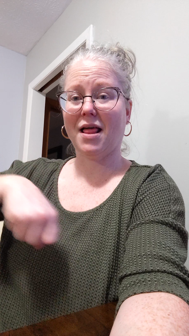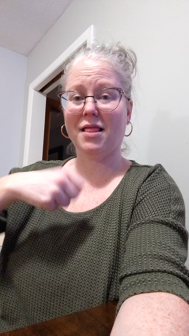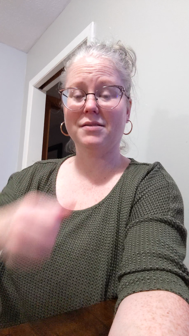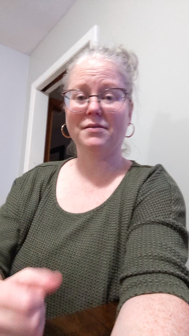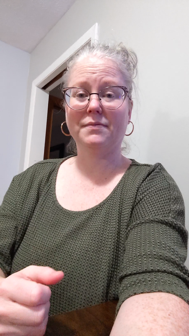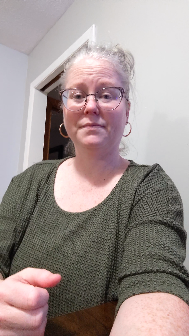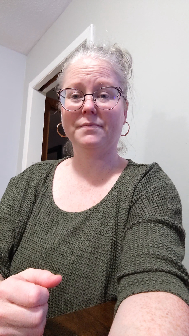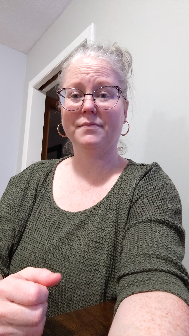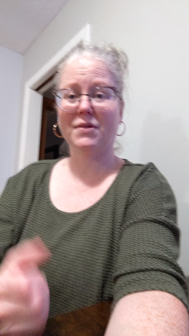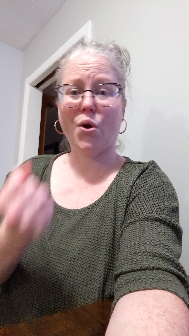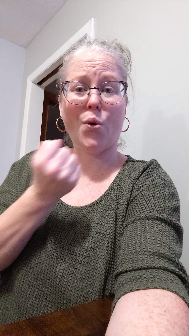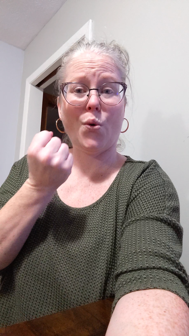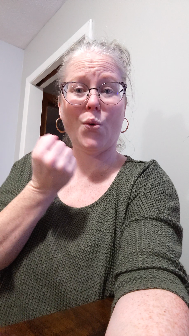hold